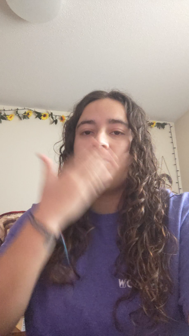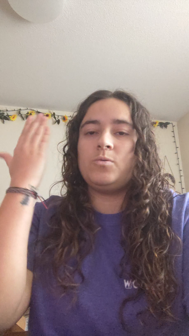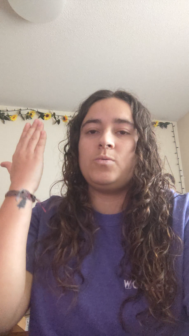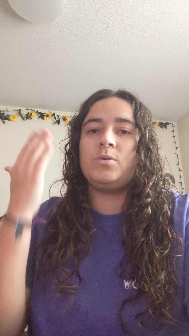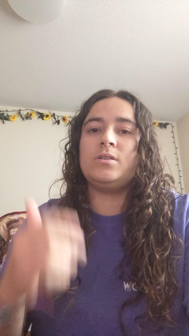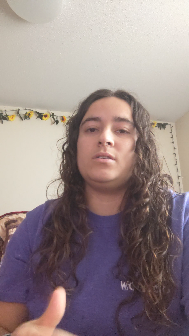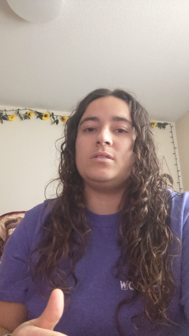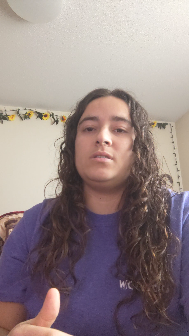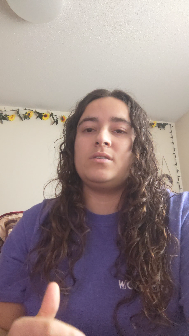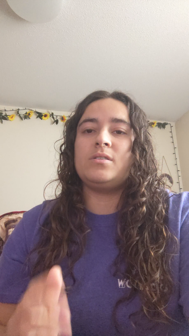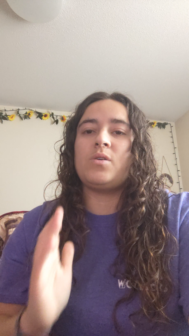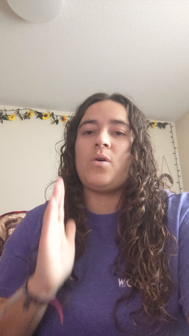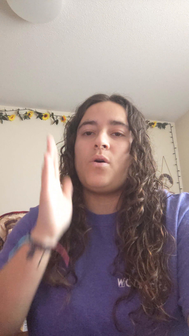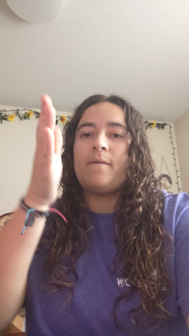over